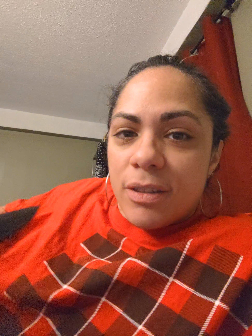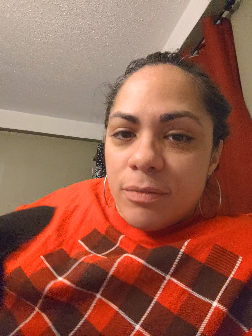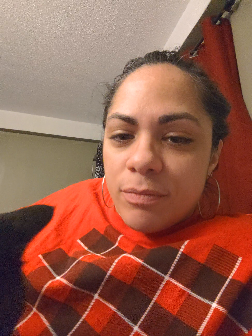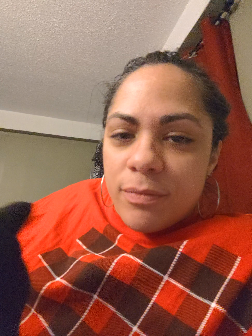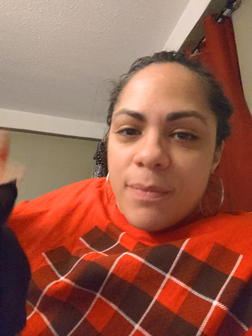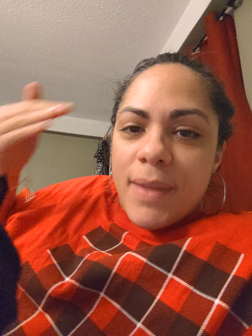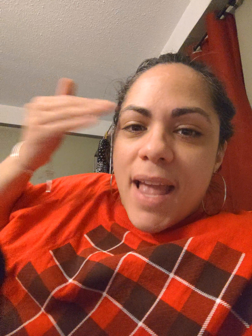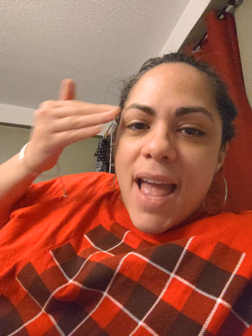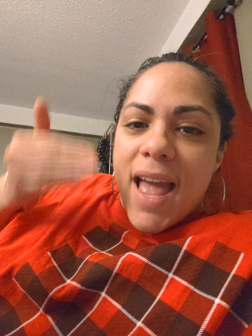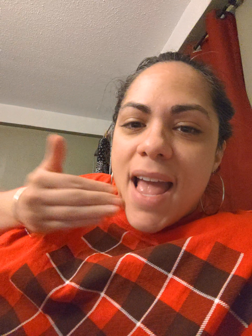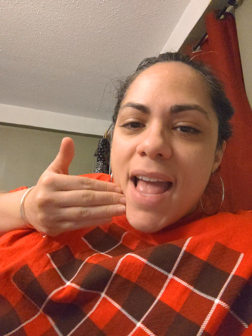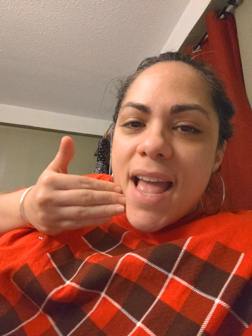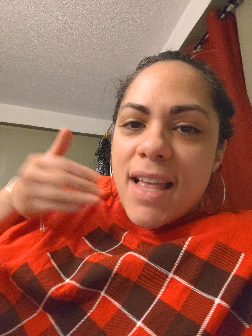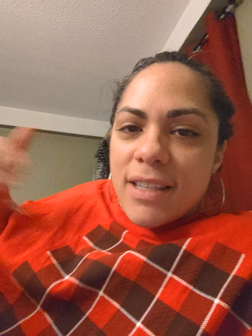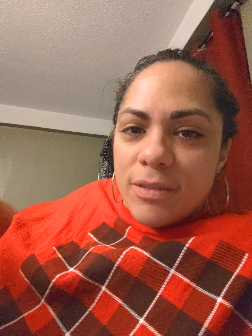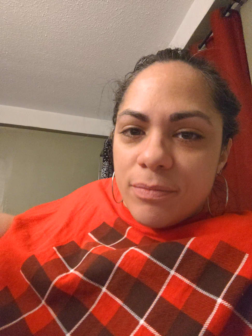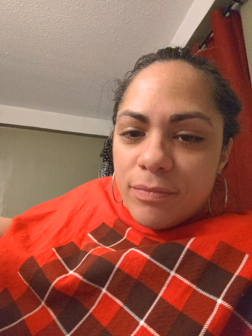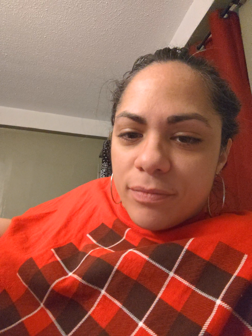head